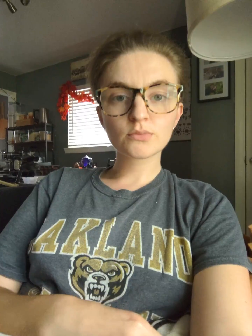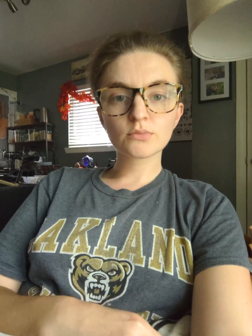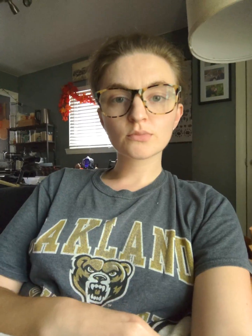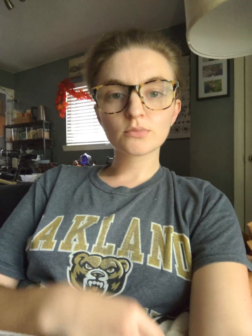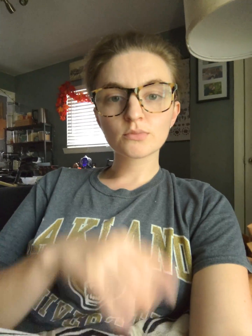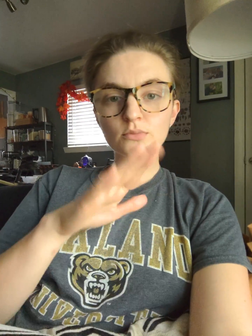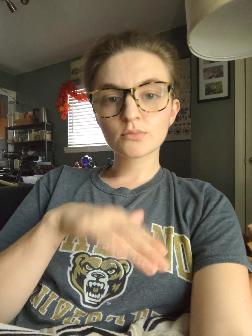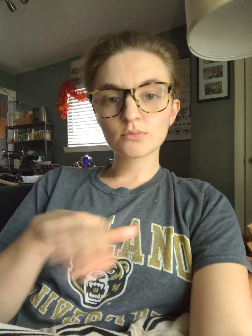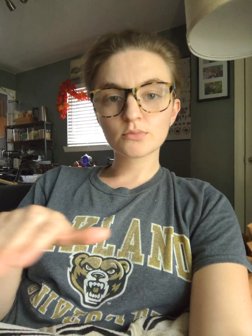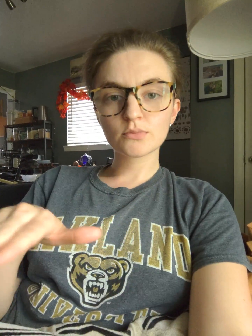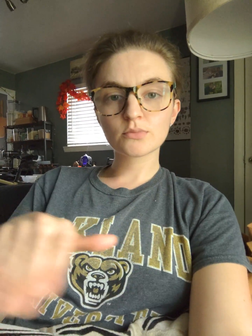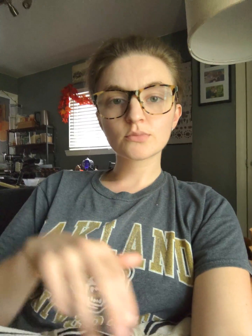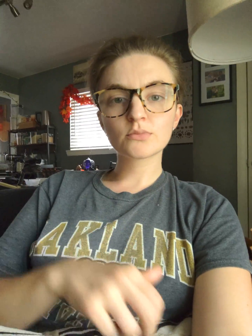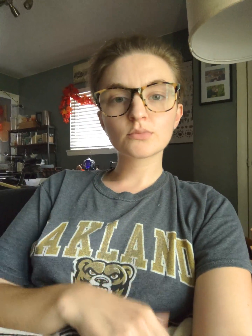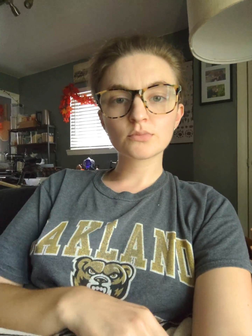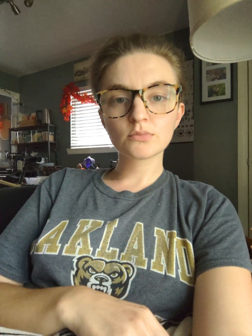children